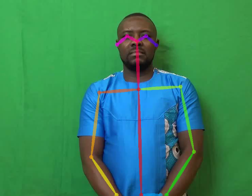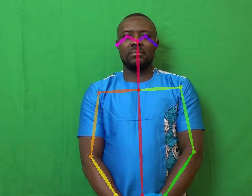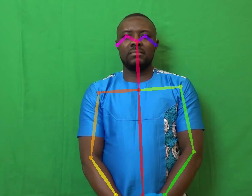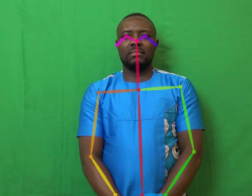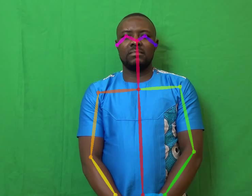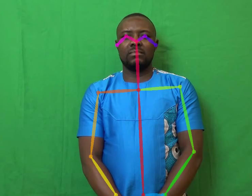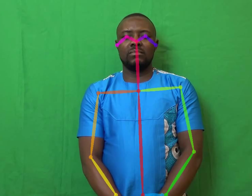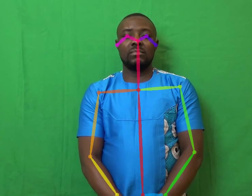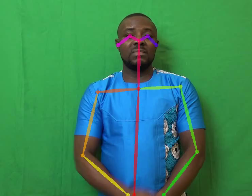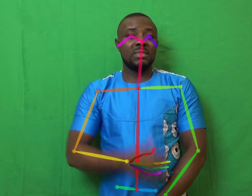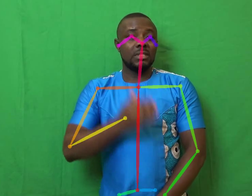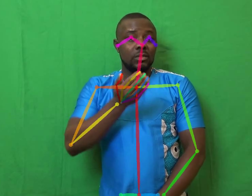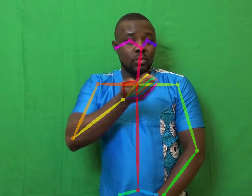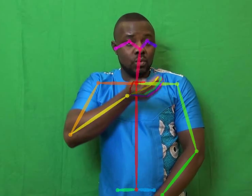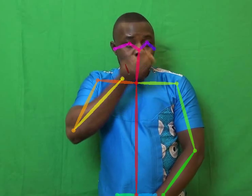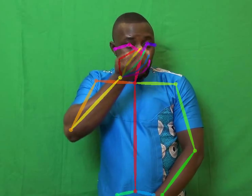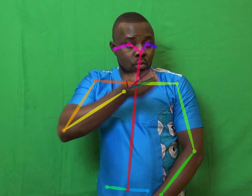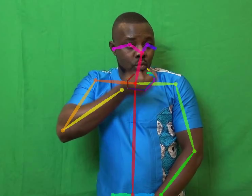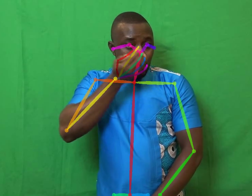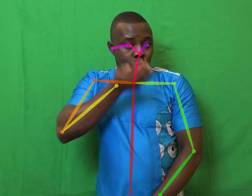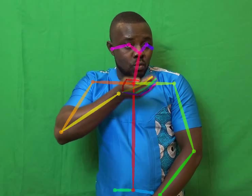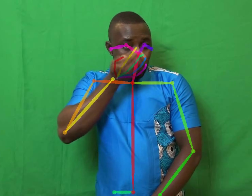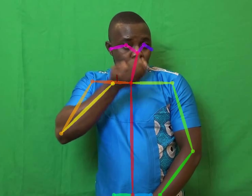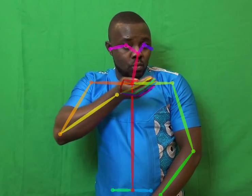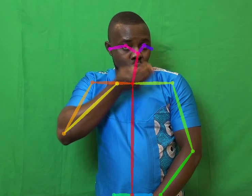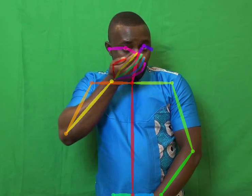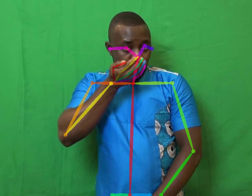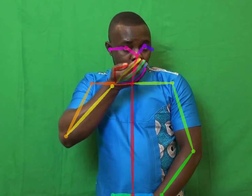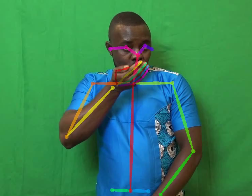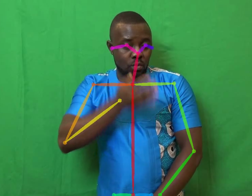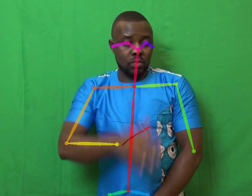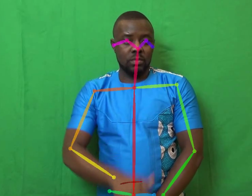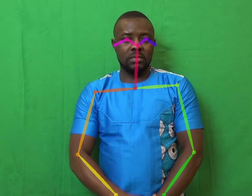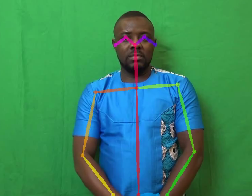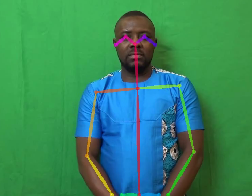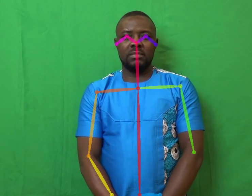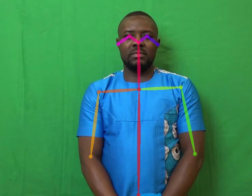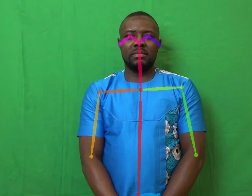soup